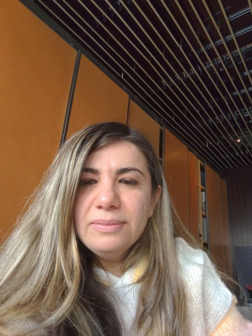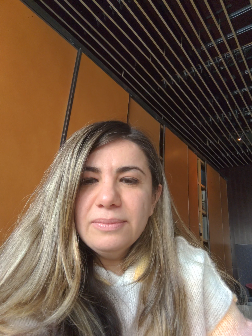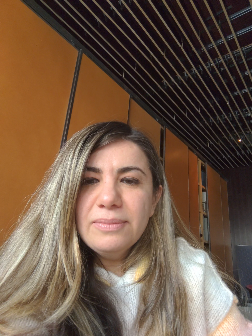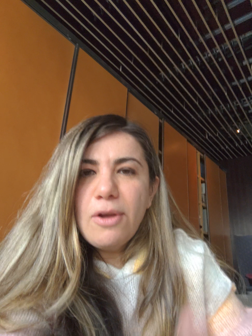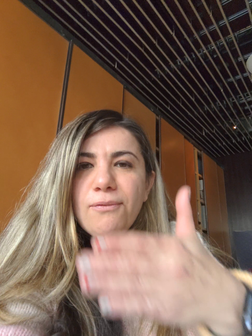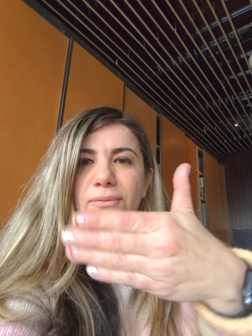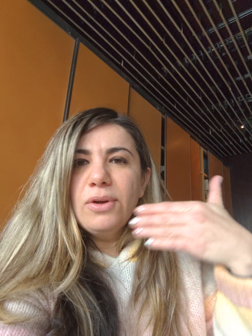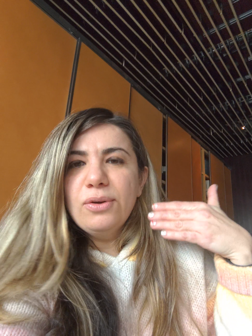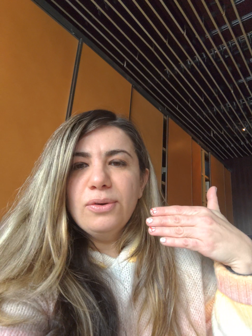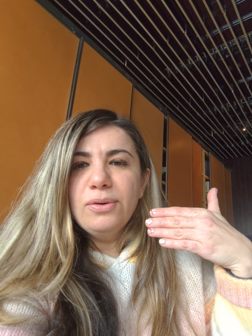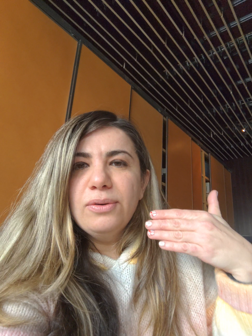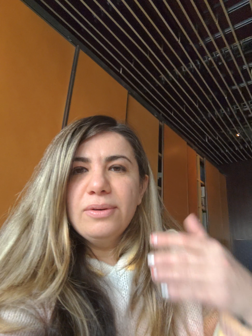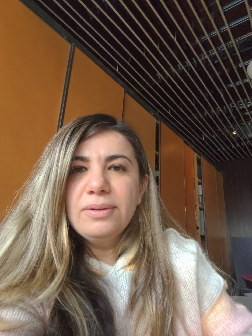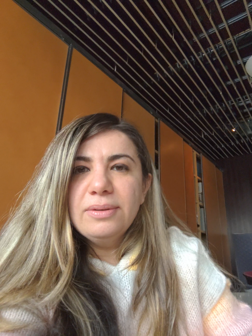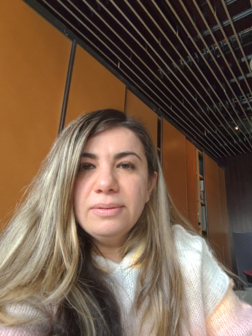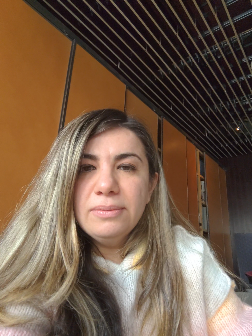before